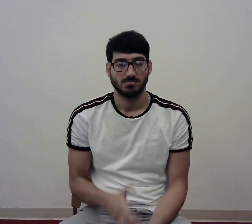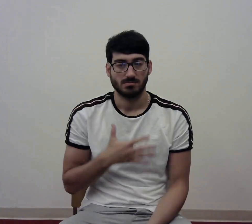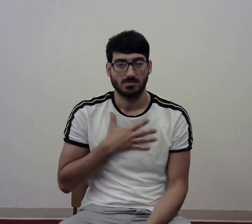mən